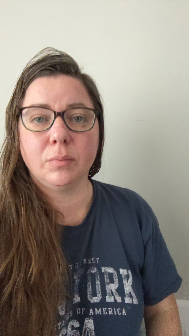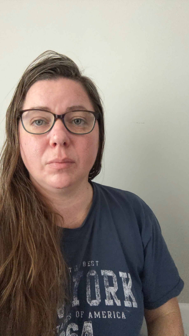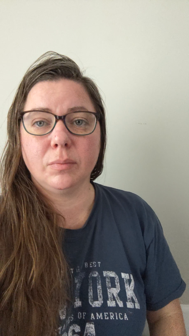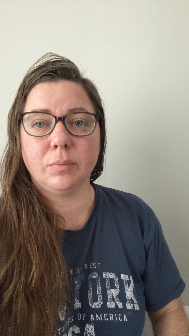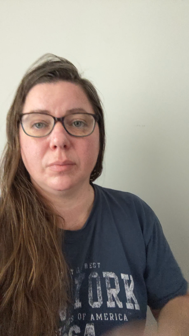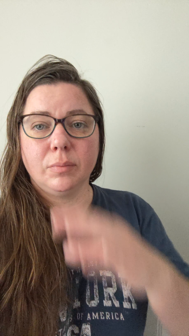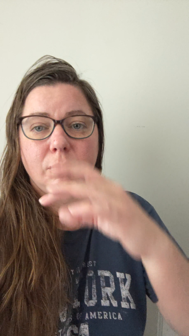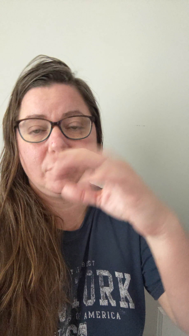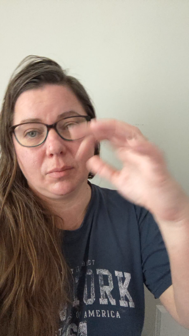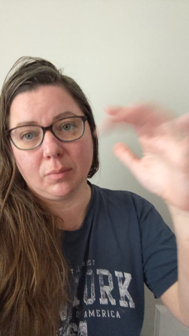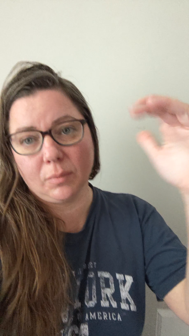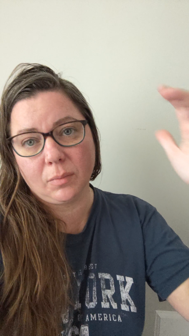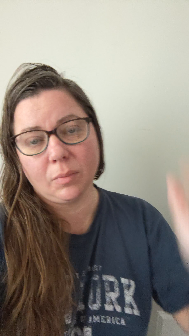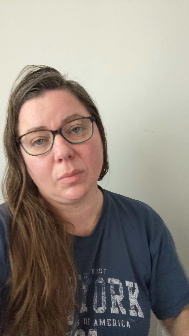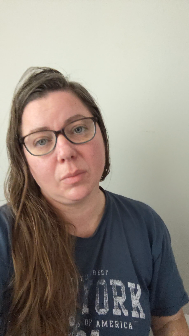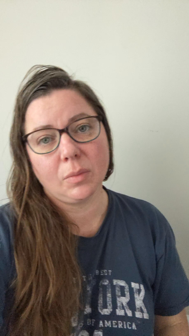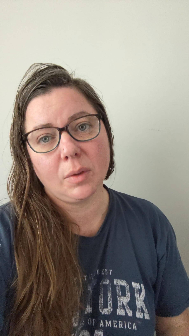bubbles